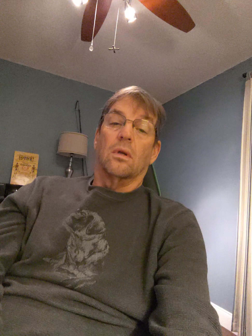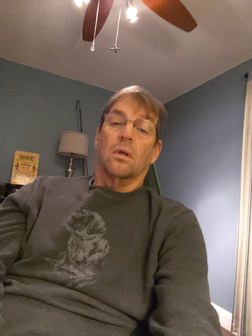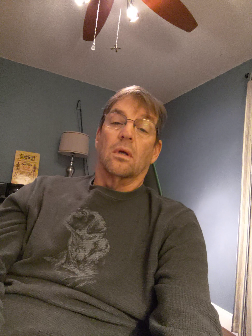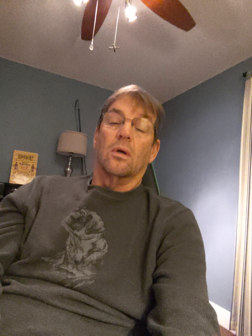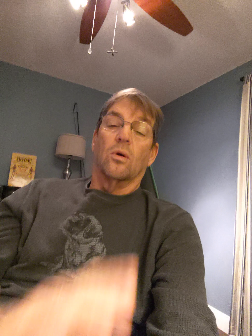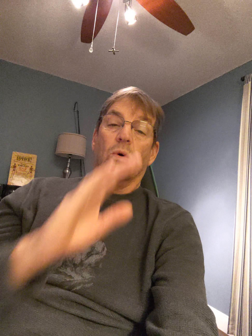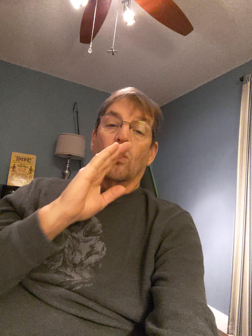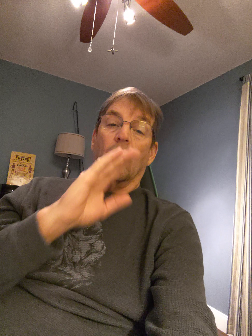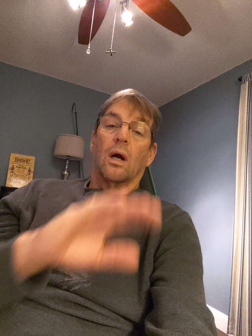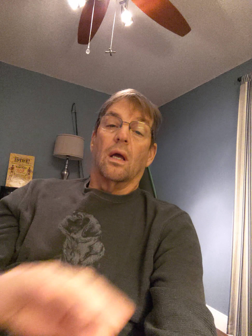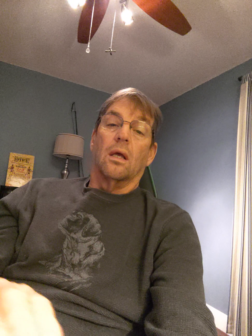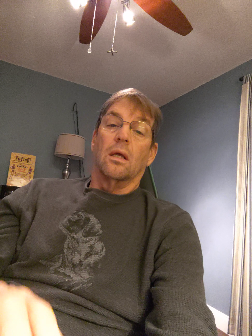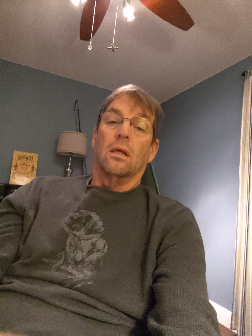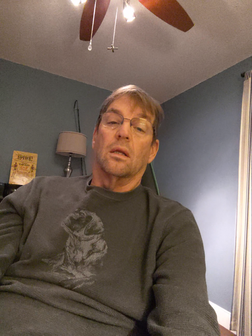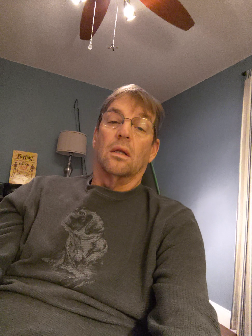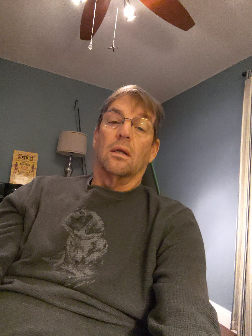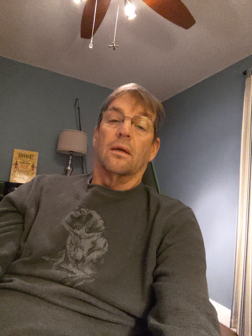quiet